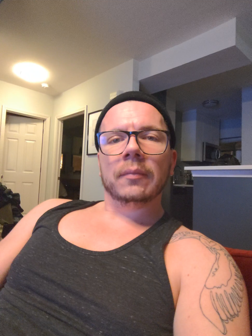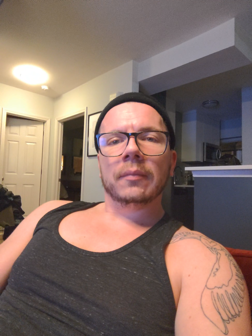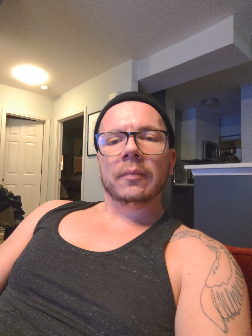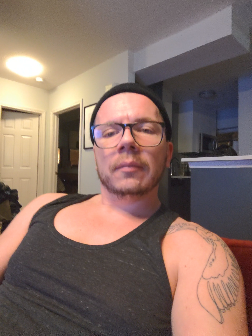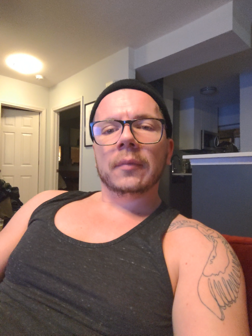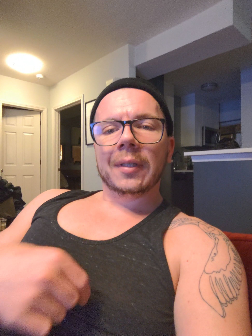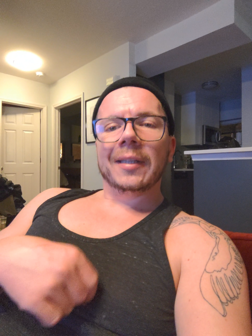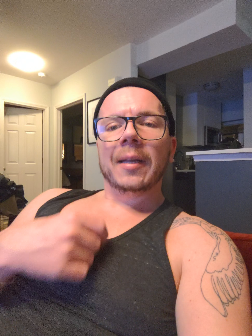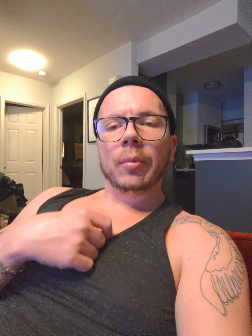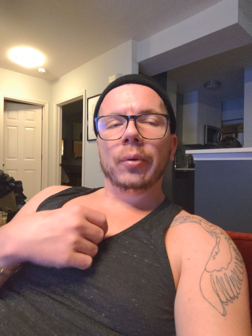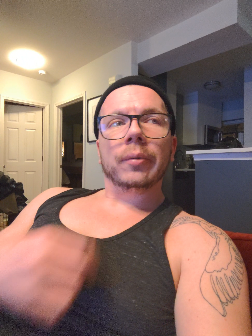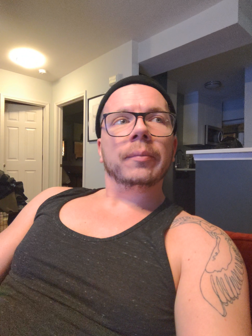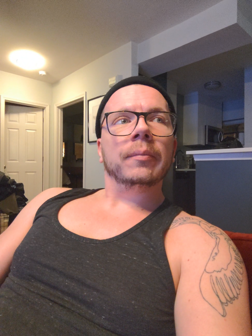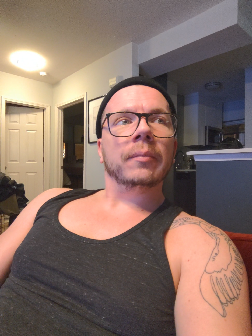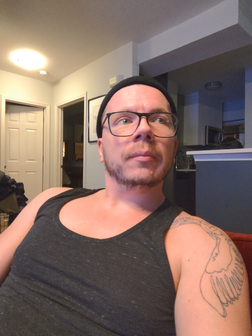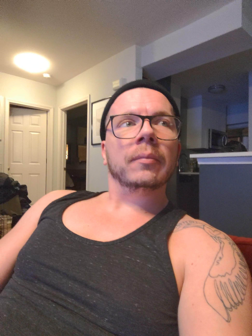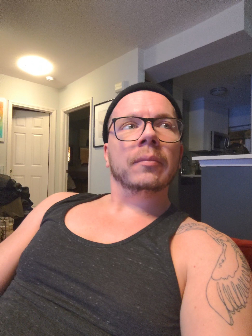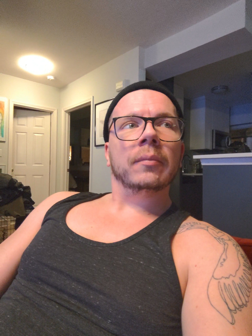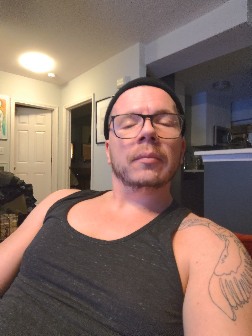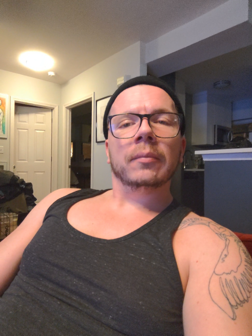zipper